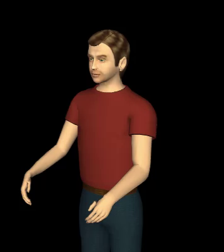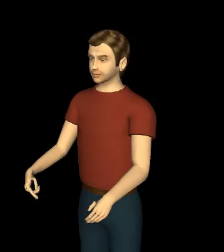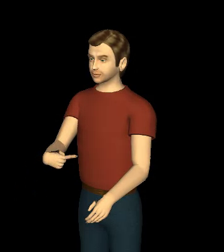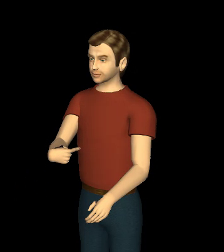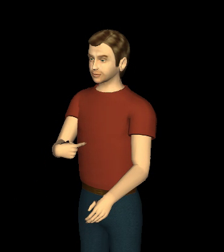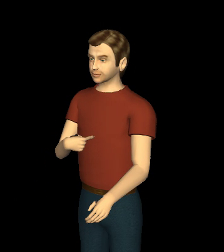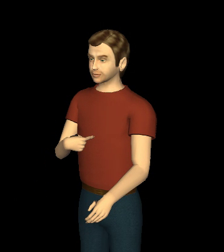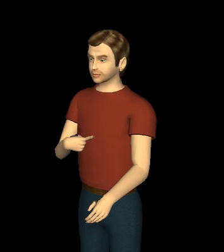أنا